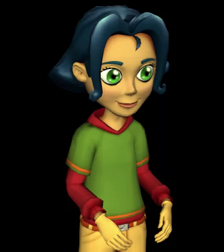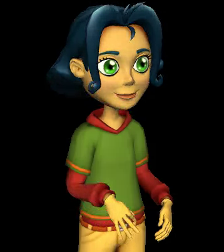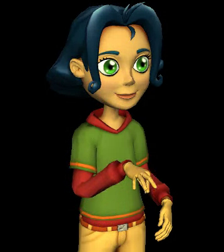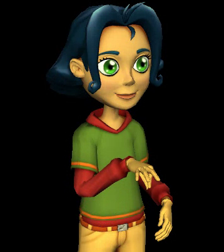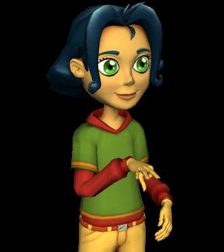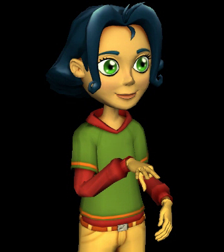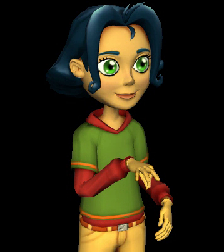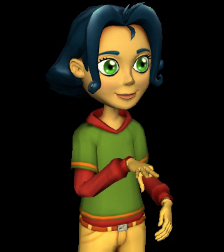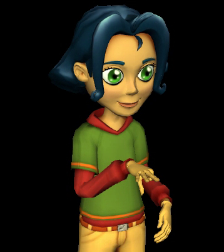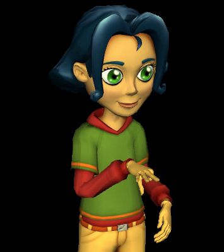ملح